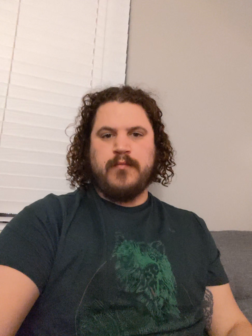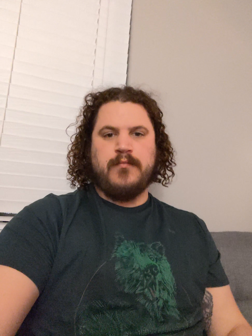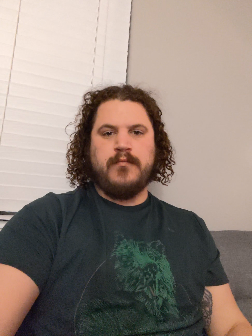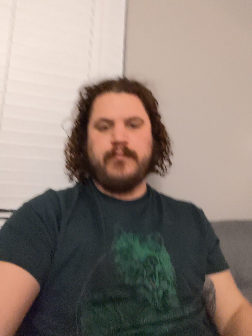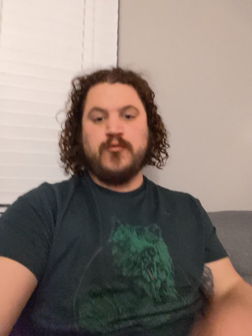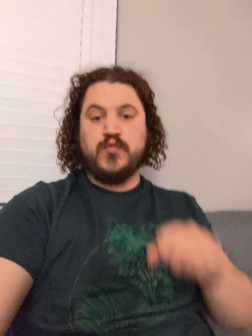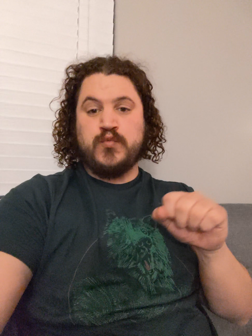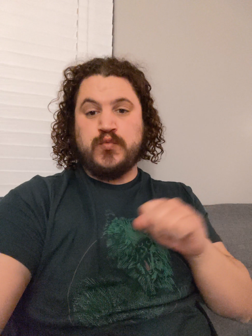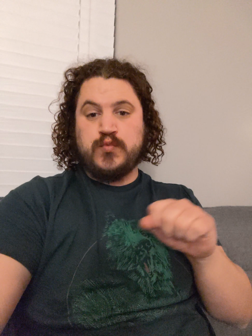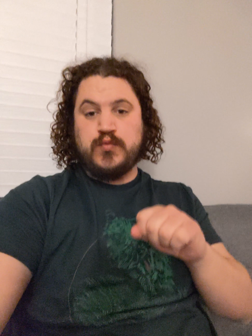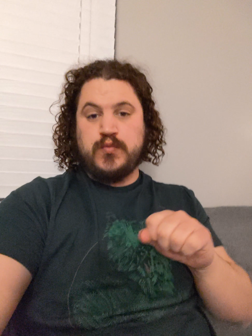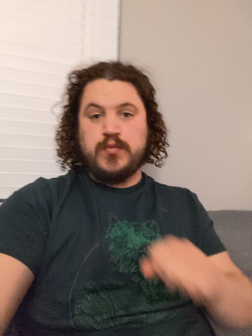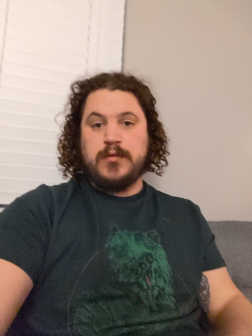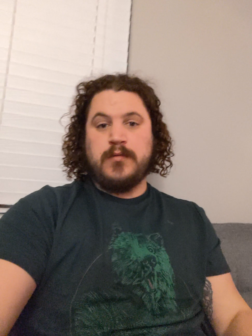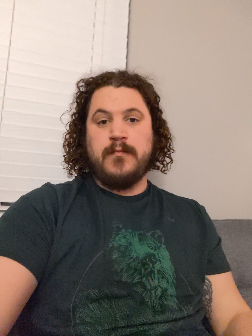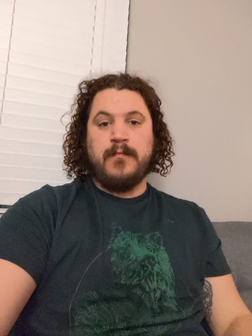shoe